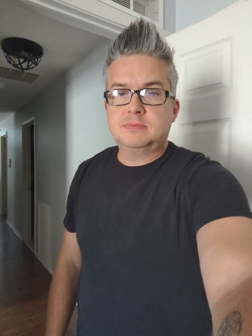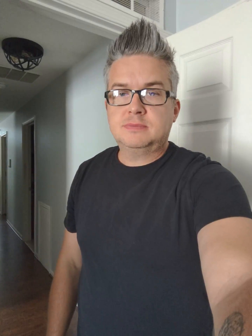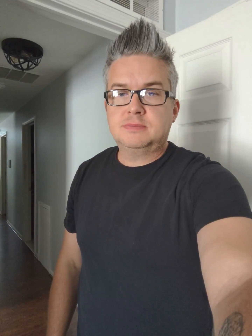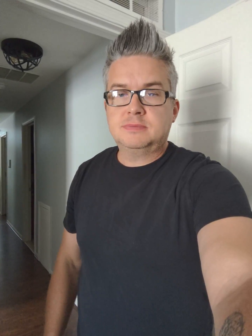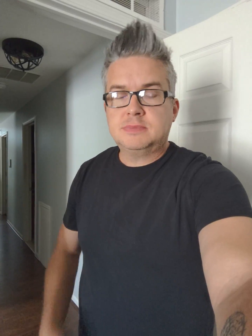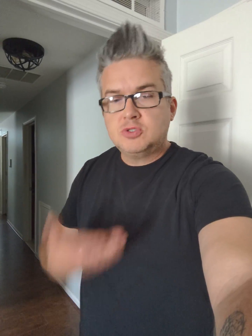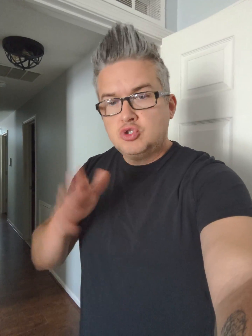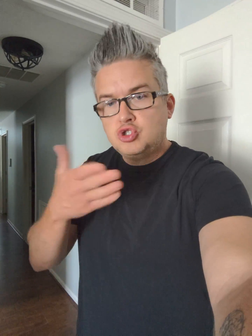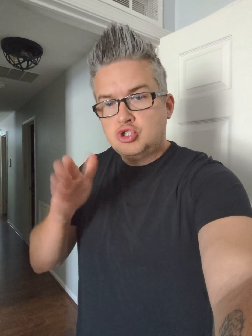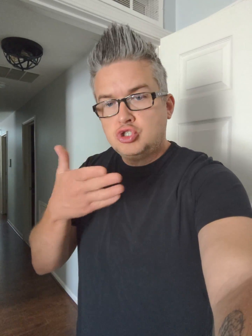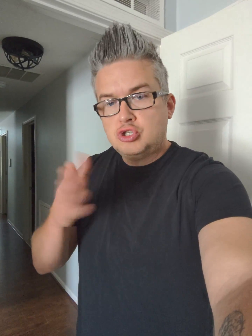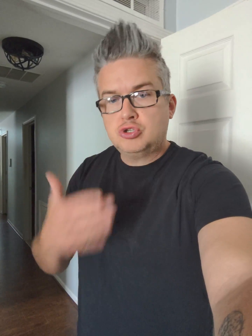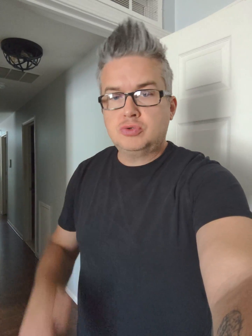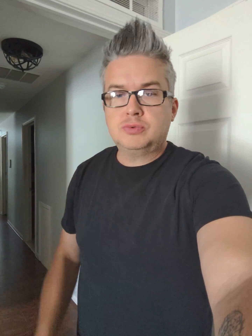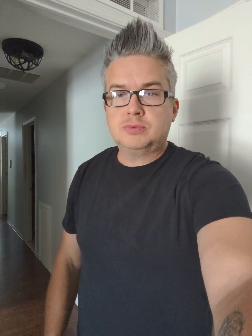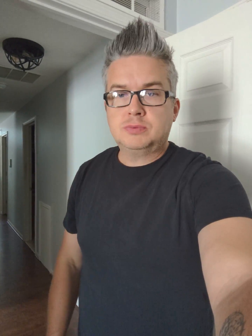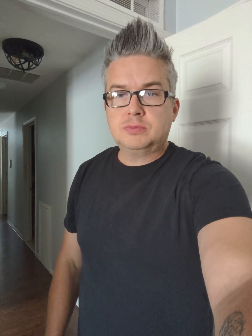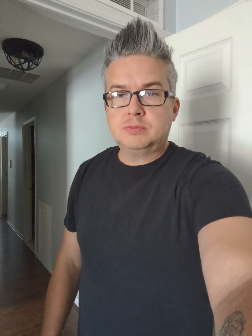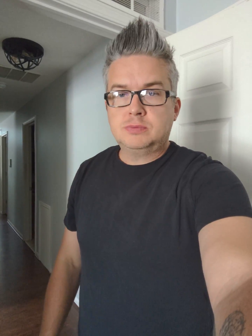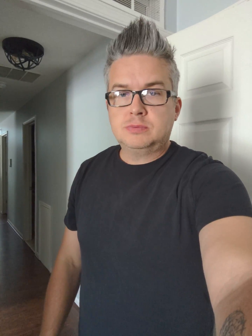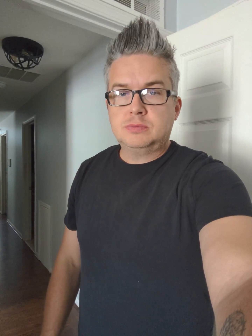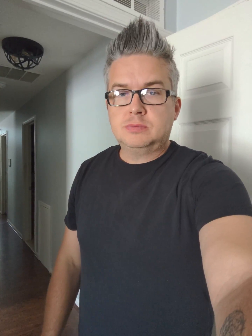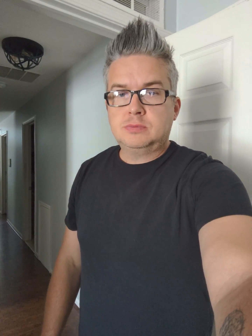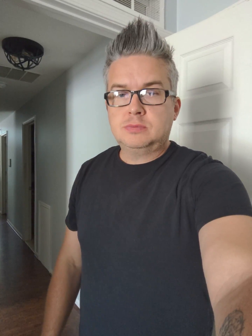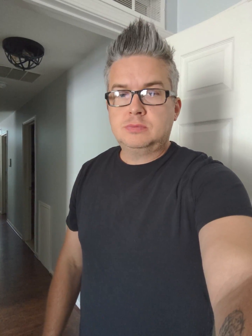share